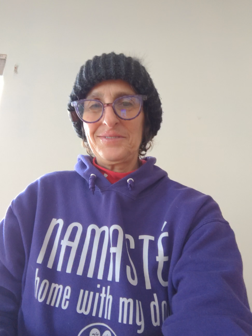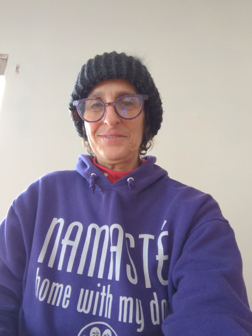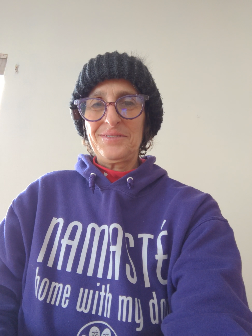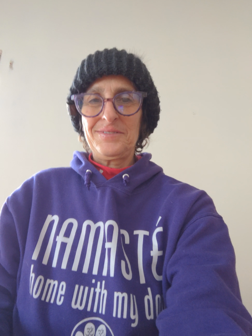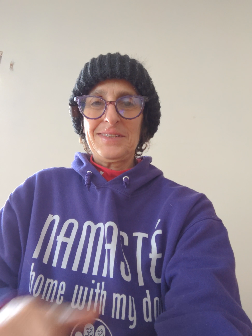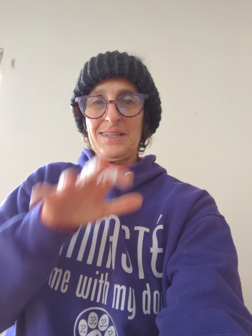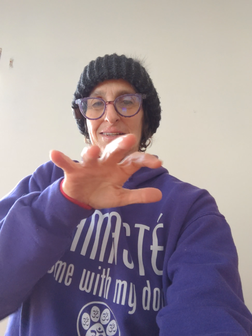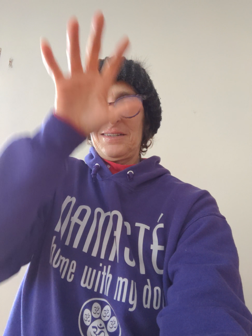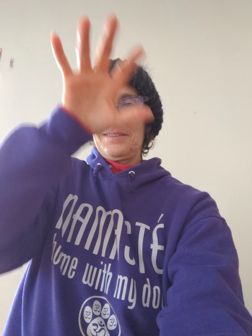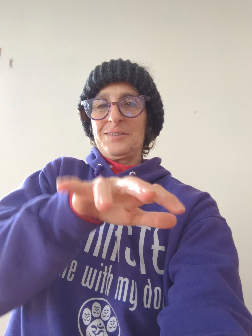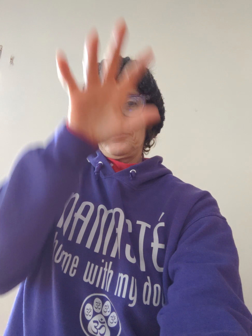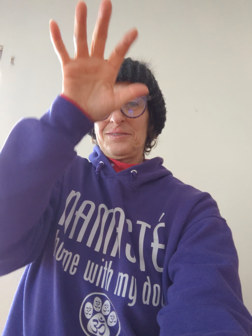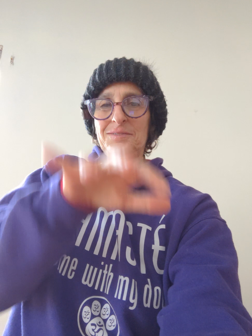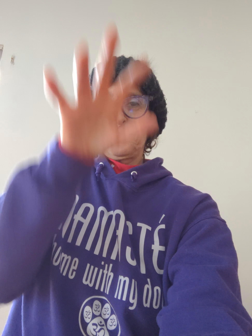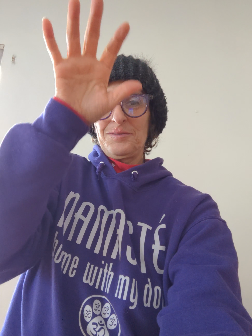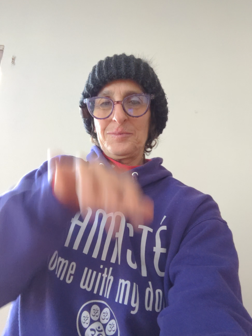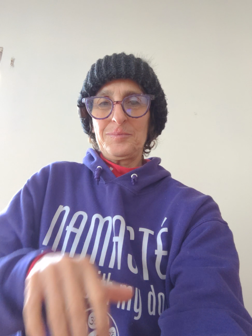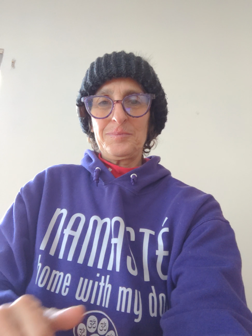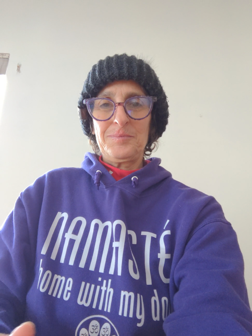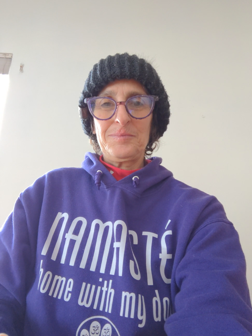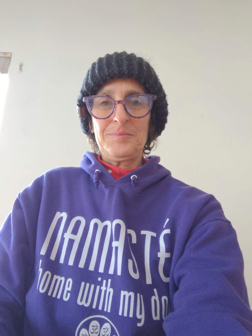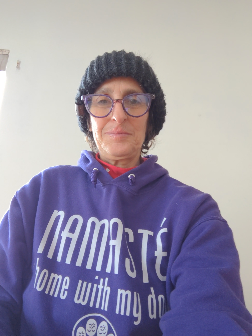alligator